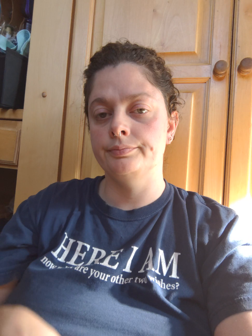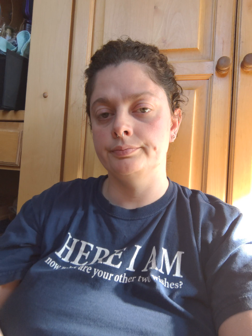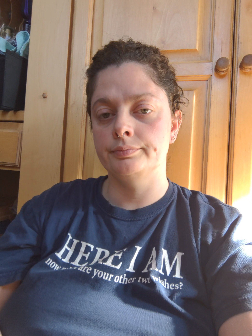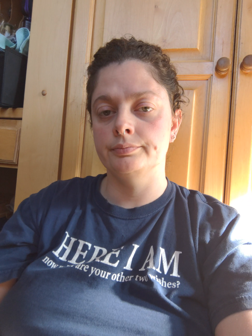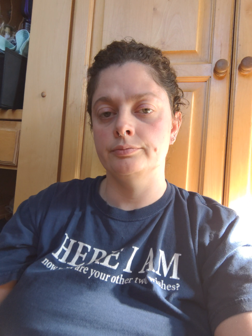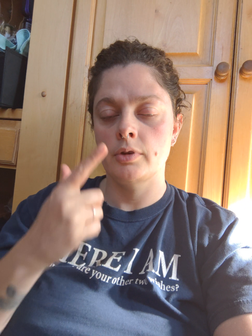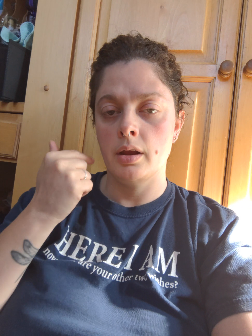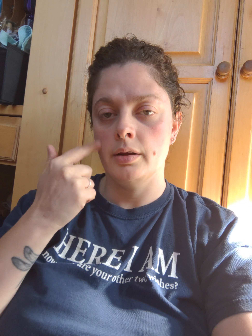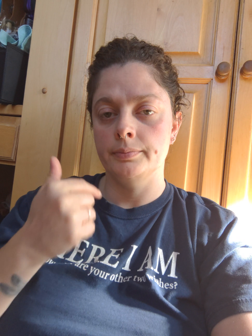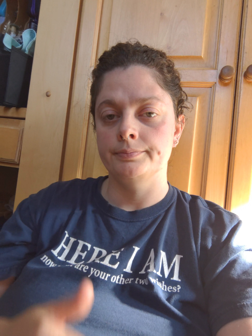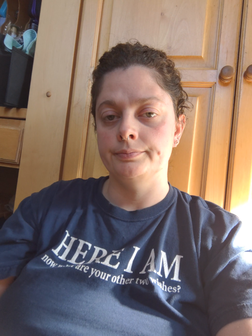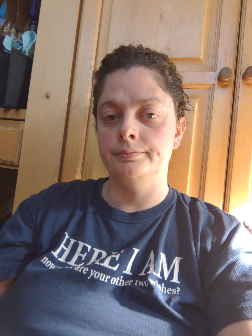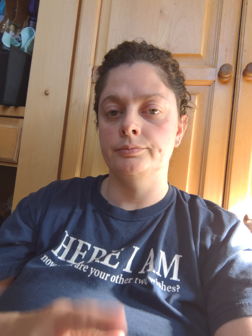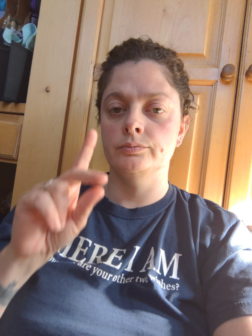cry